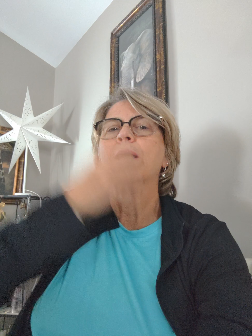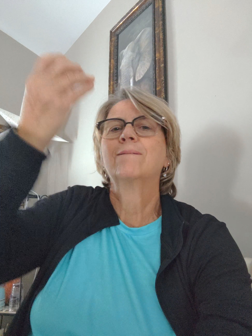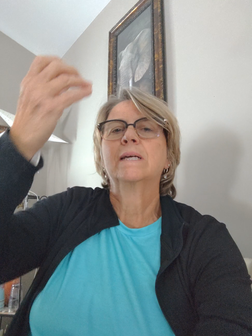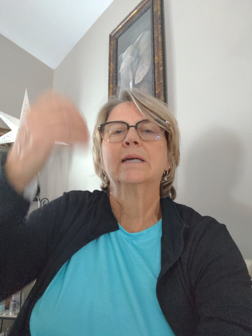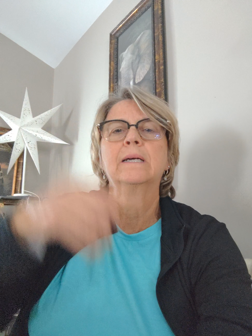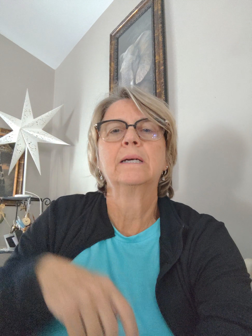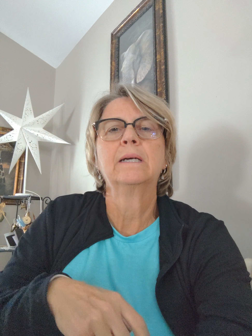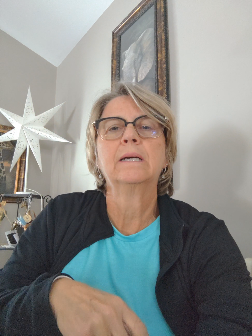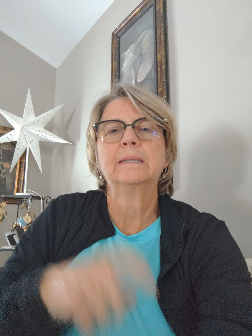giraffe